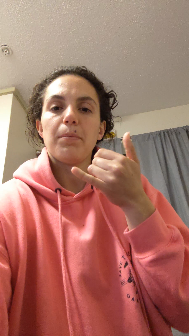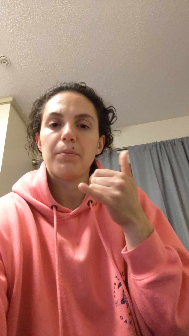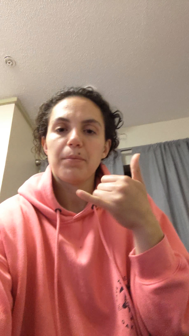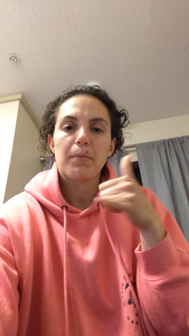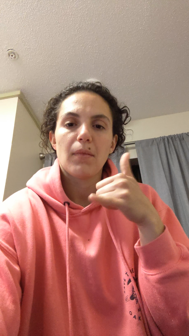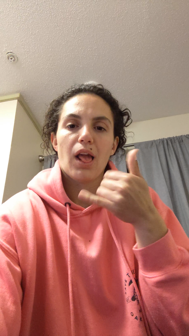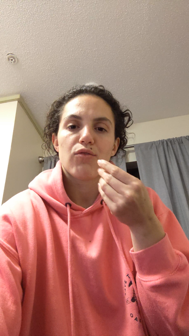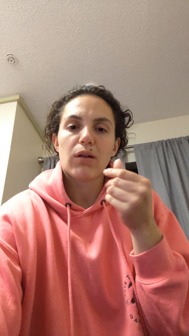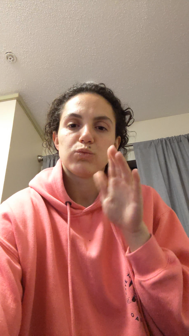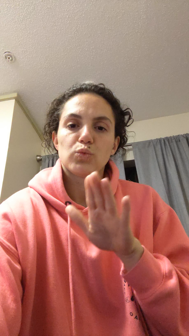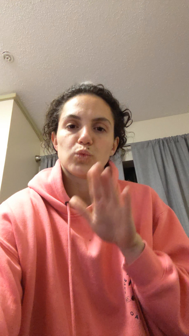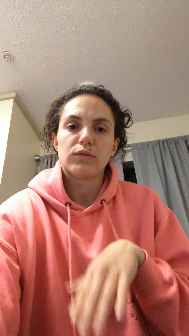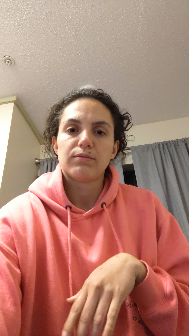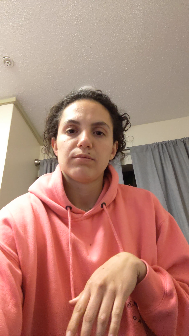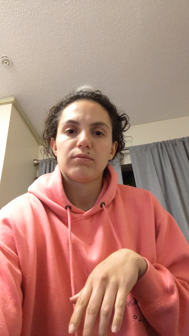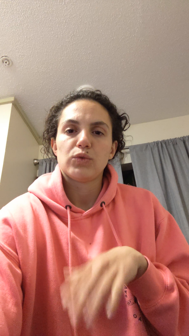playground